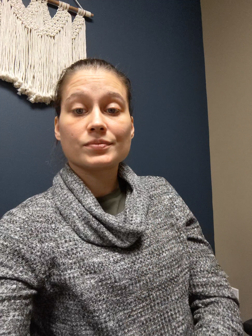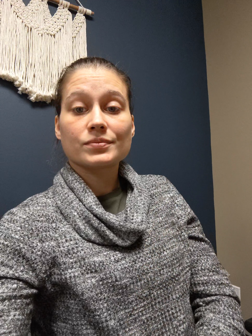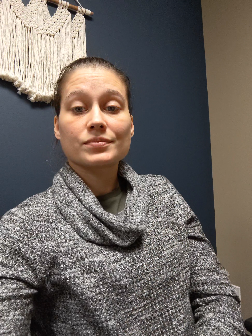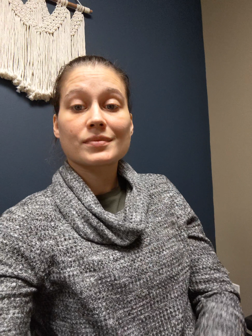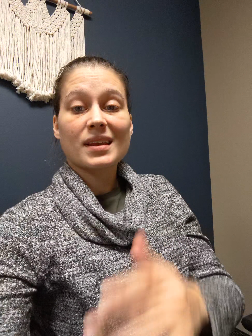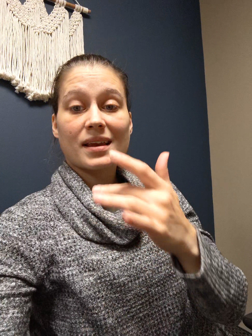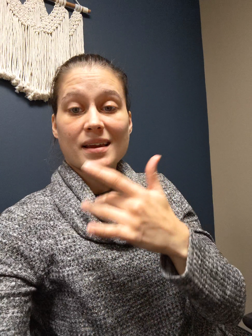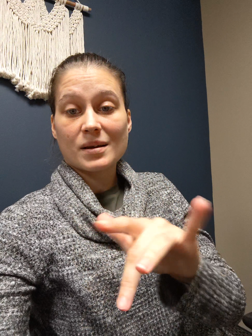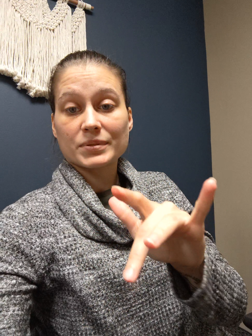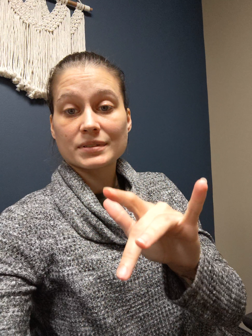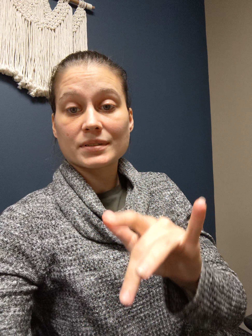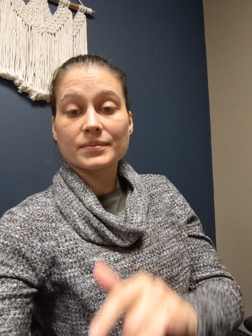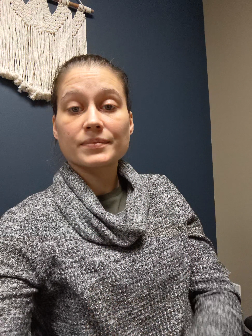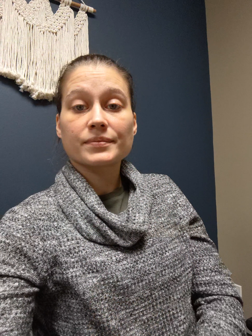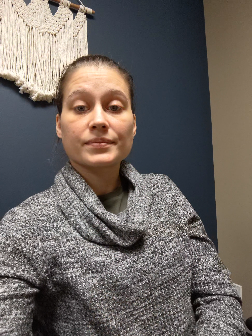empty